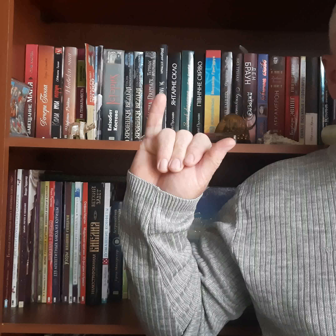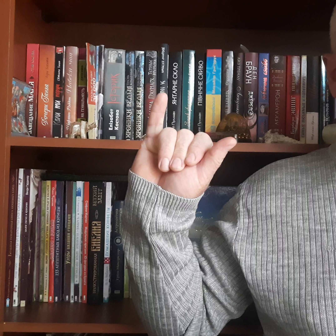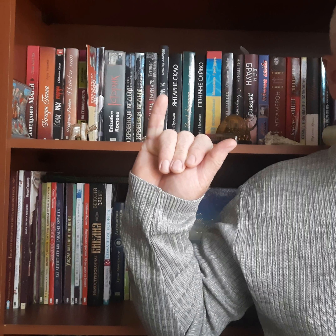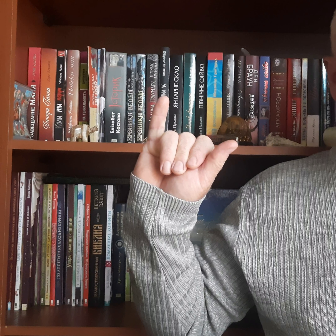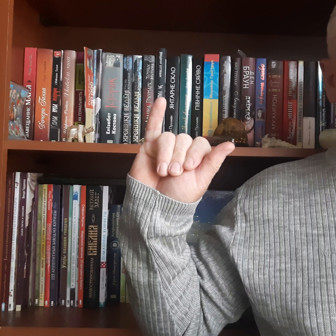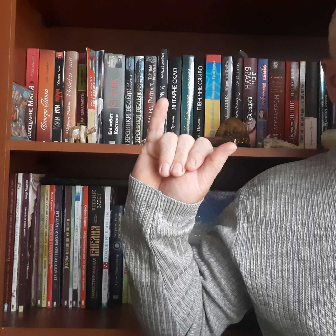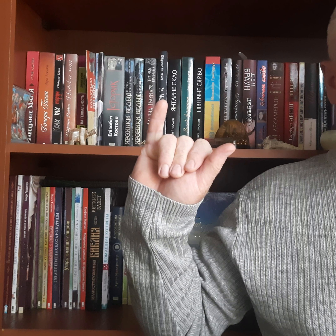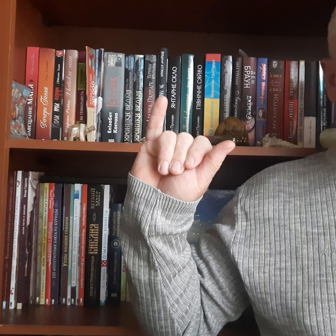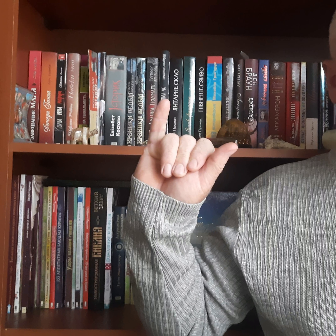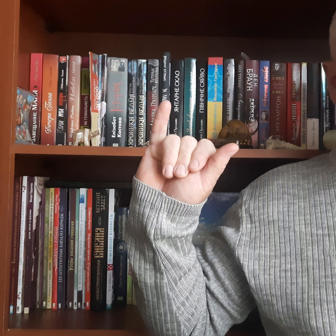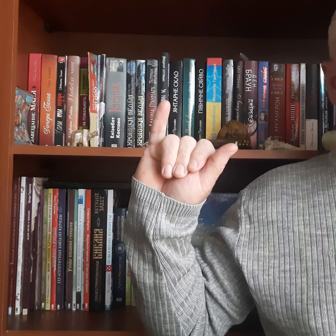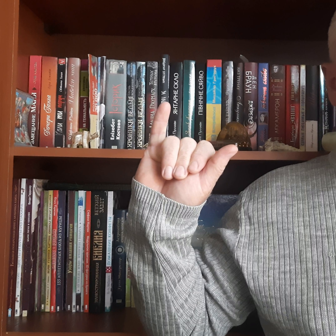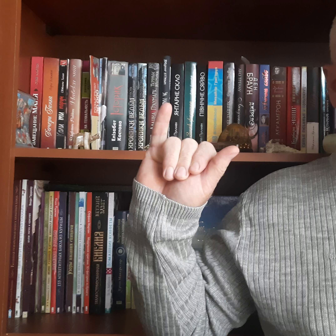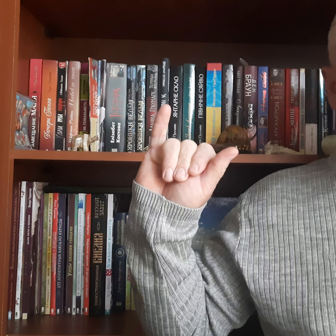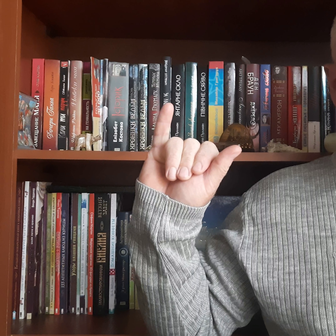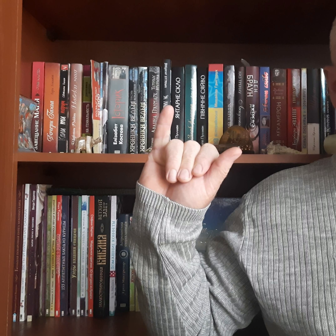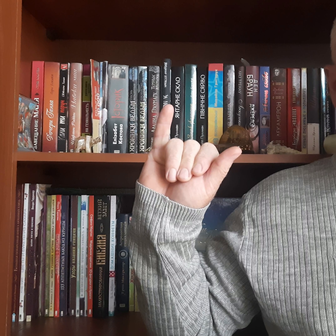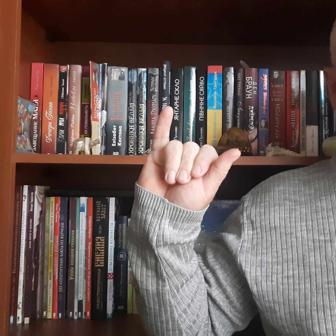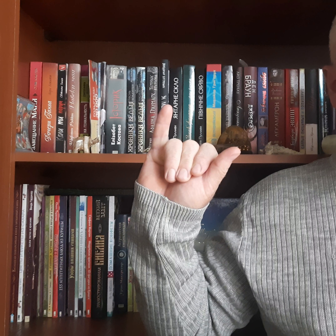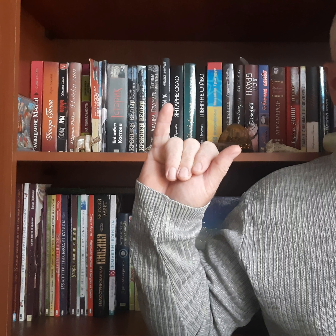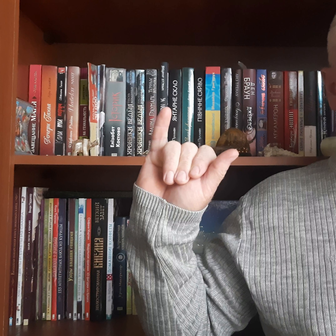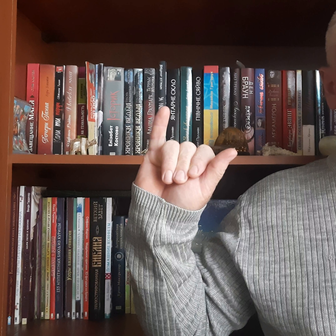У